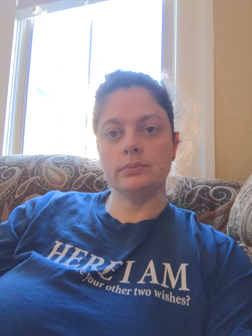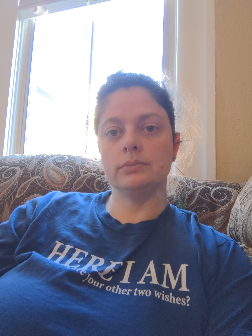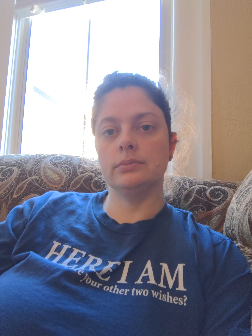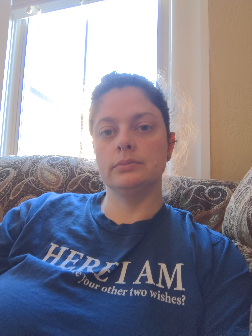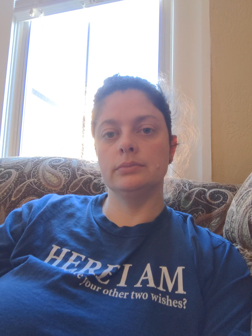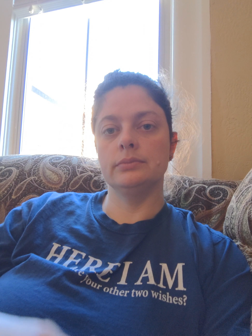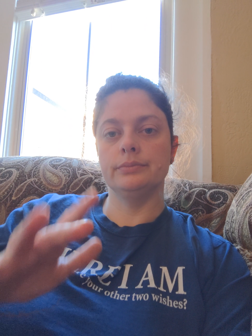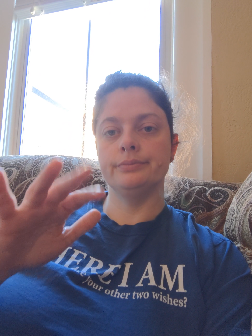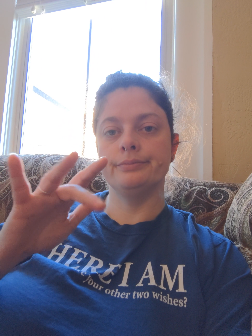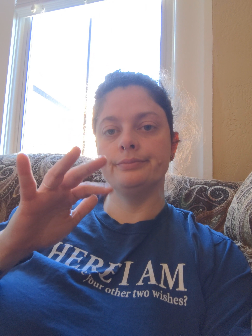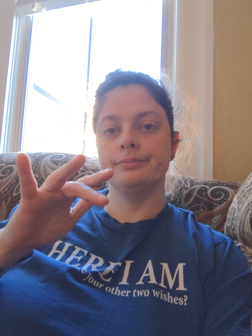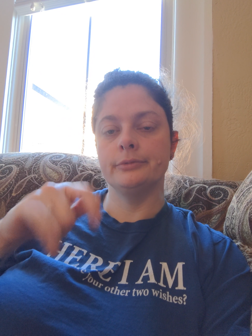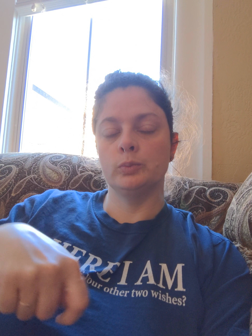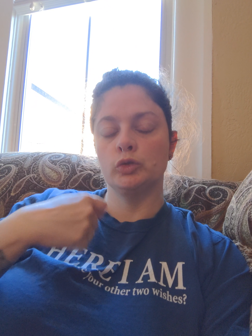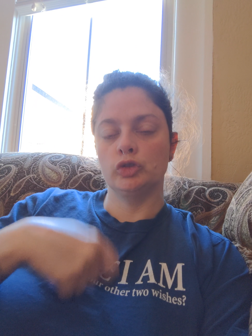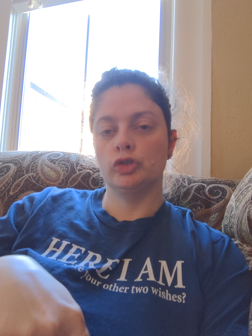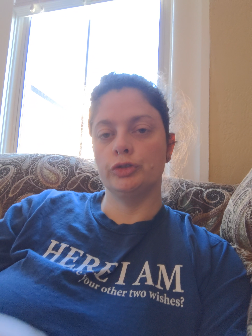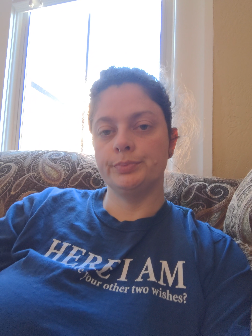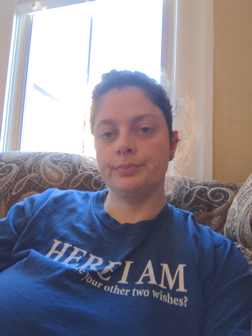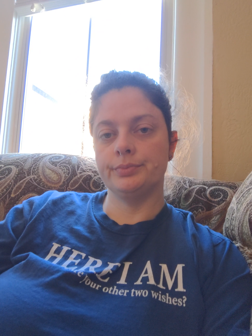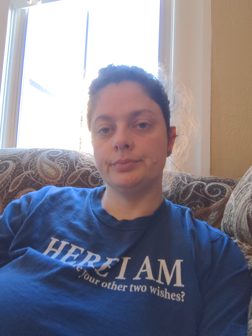zipper